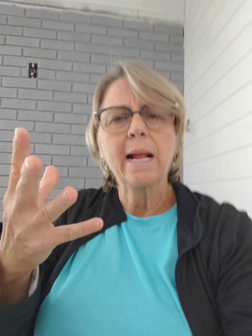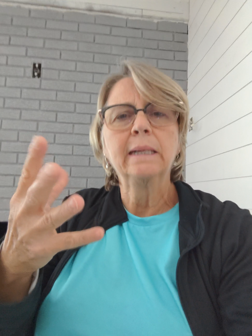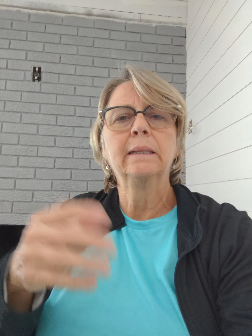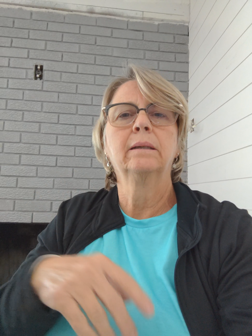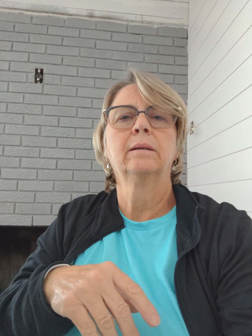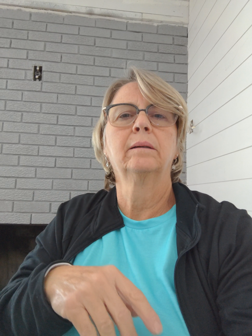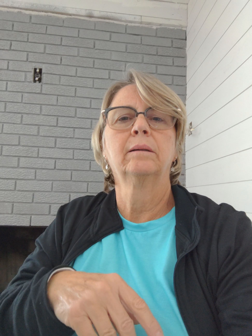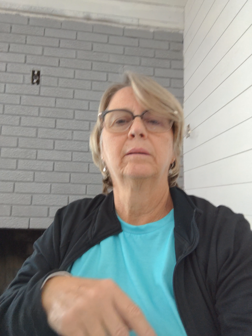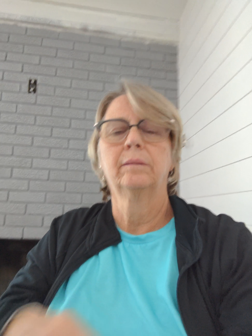many